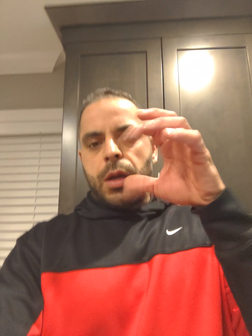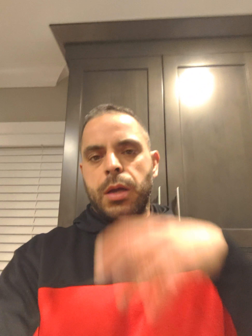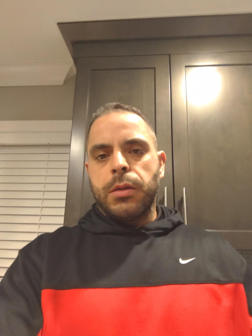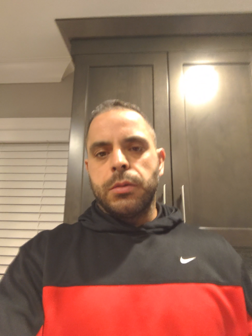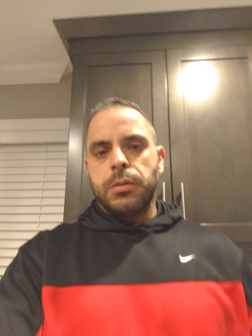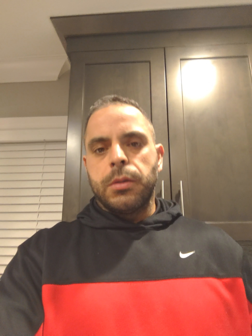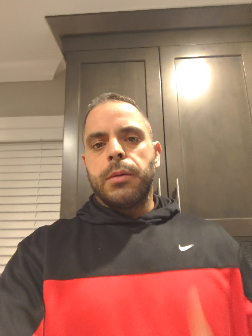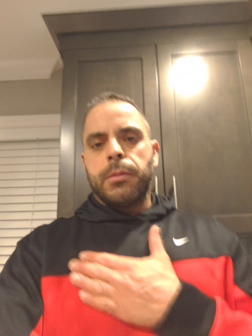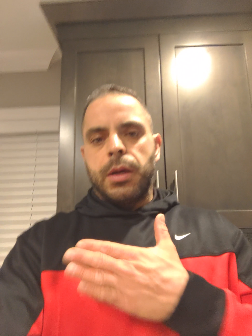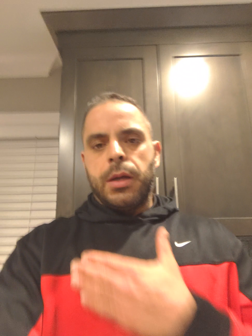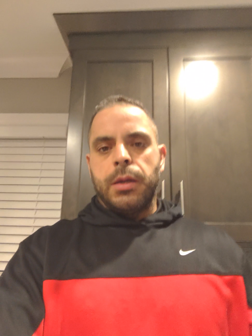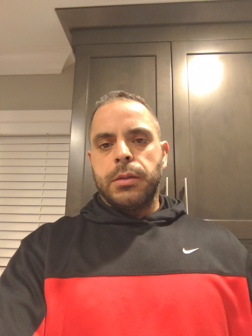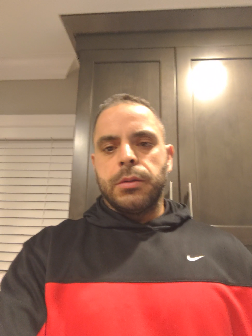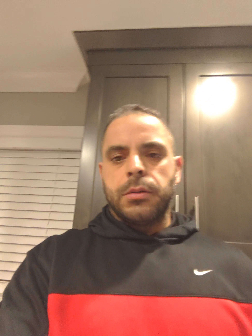my